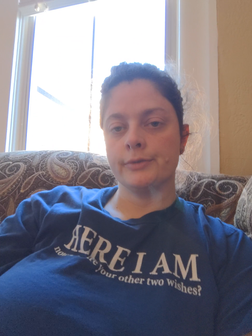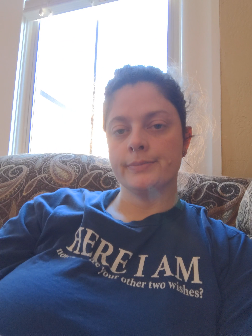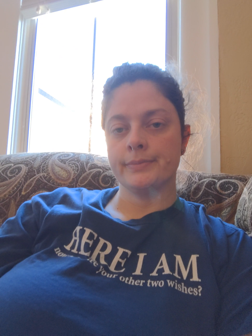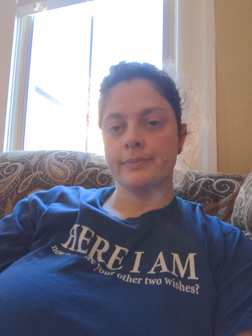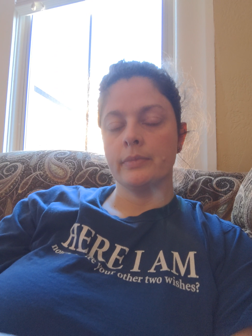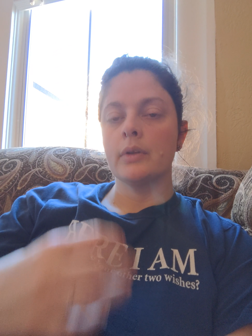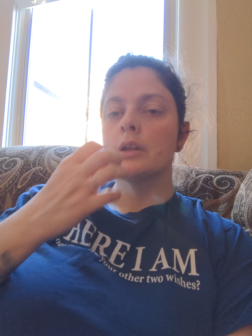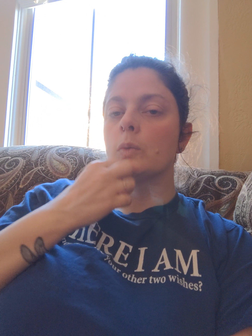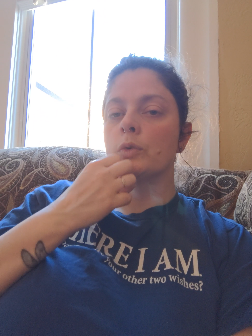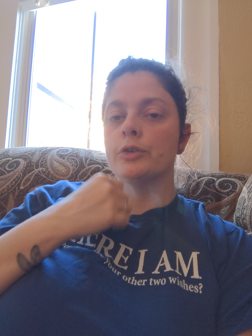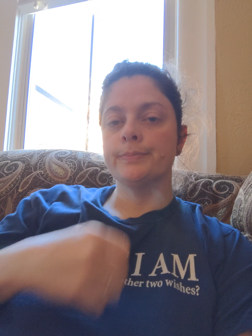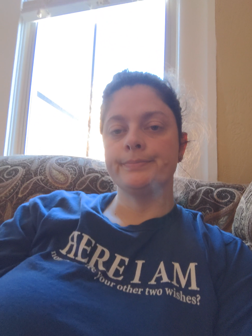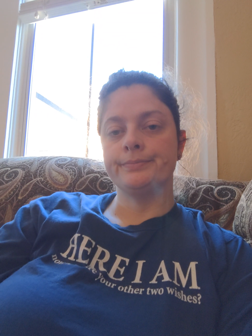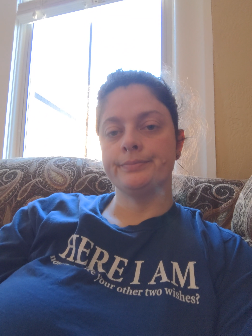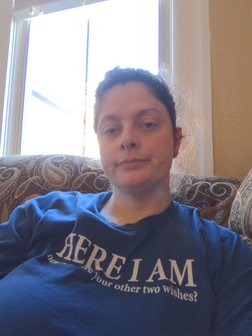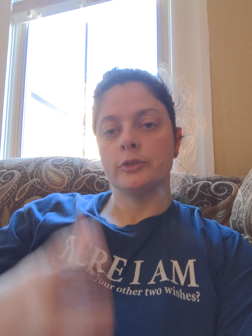underwear